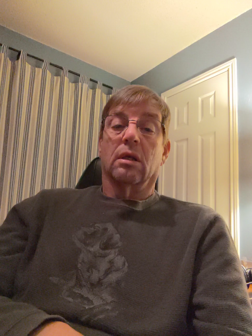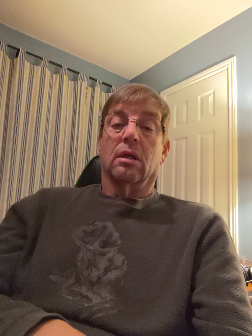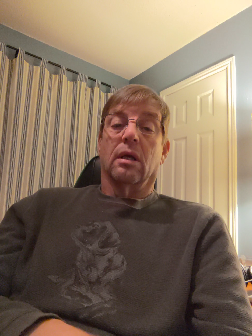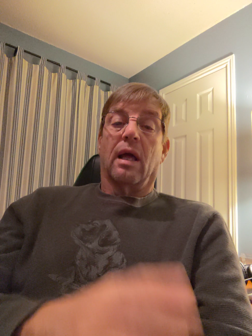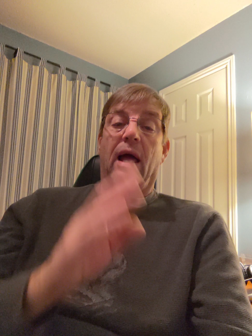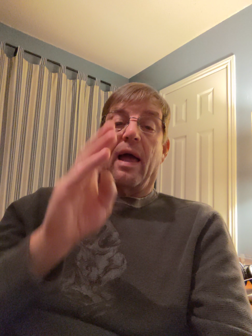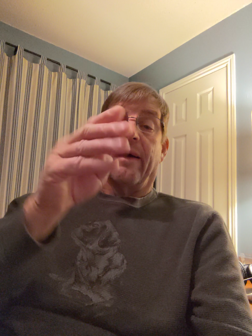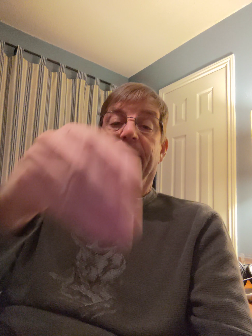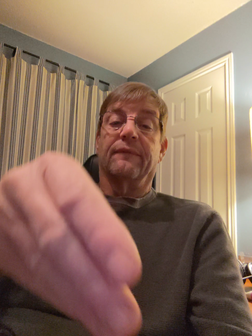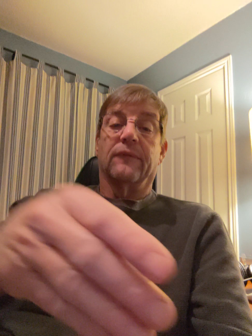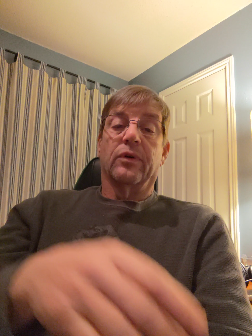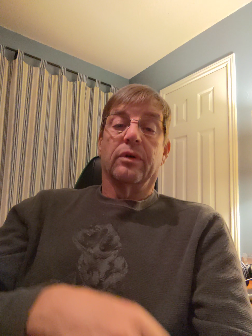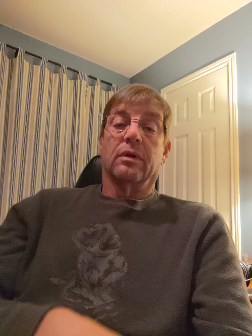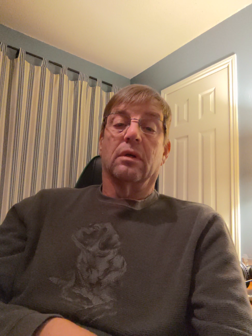after